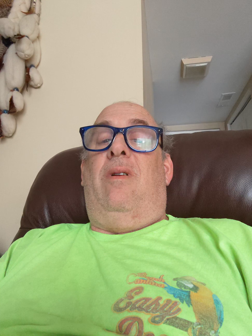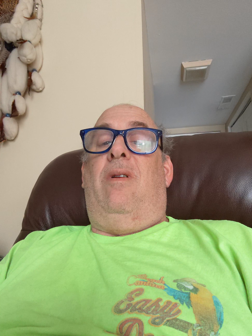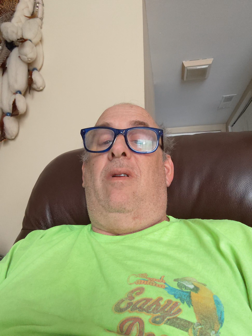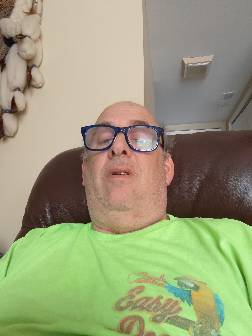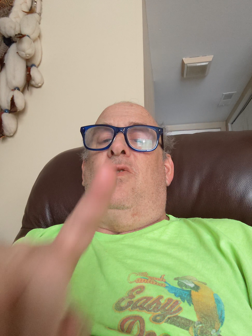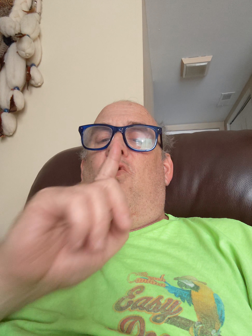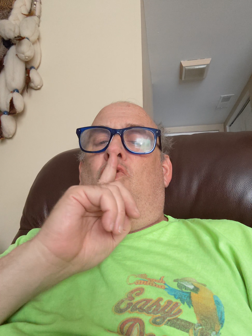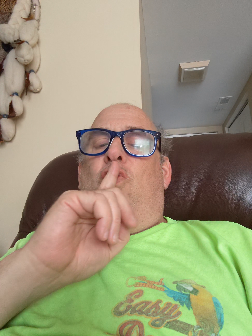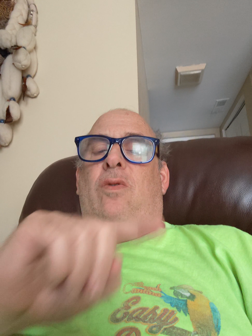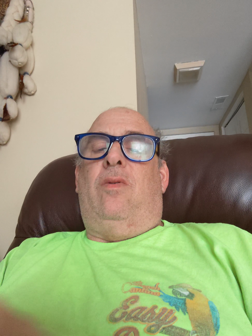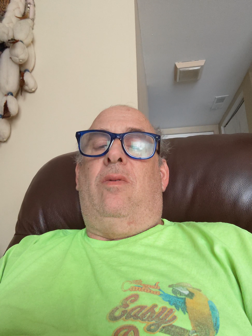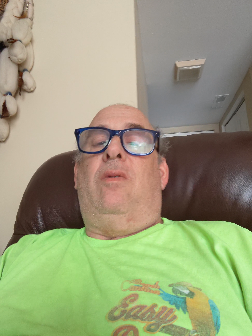shhh